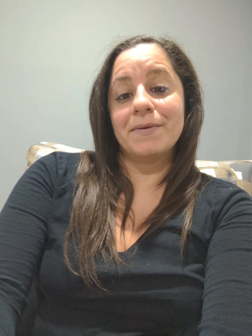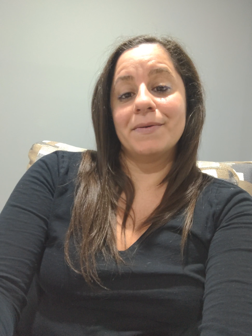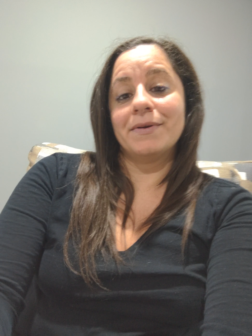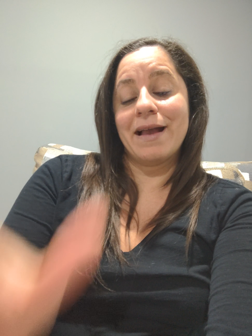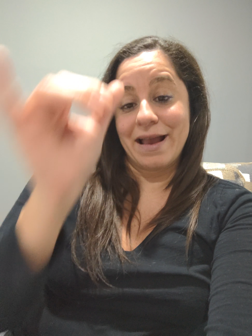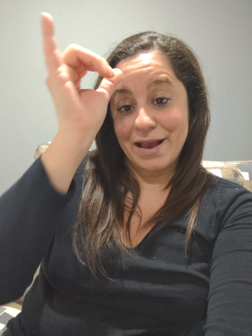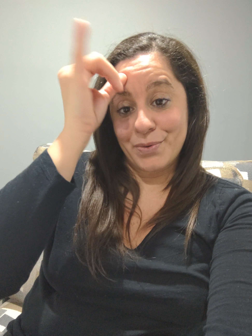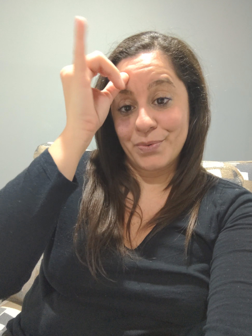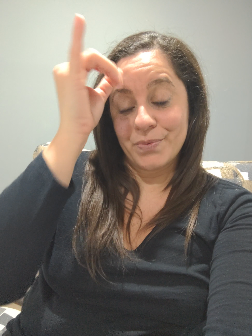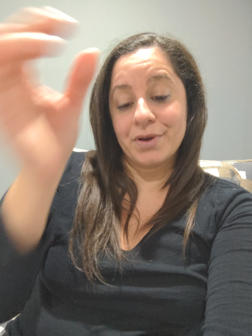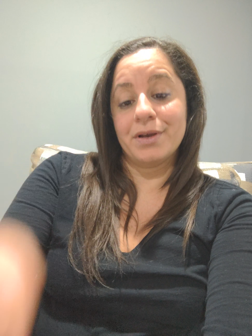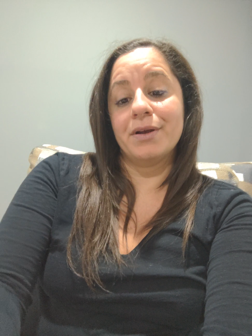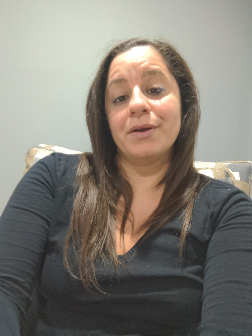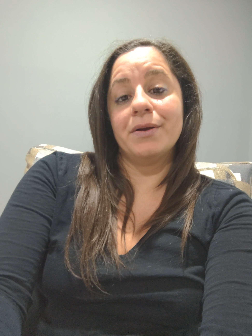cow